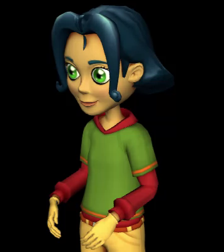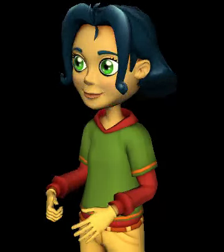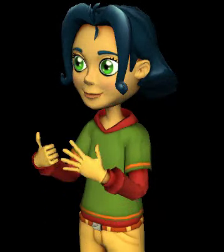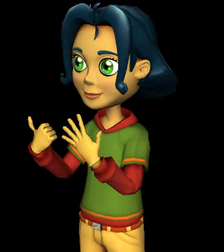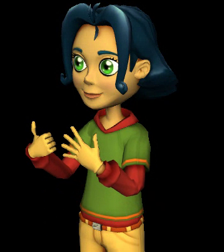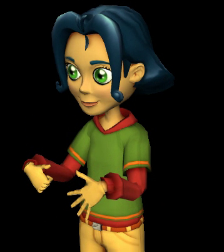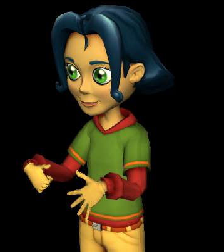16